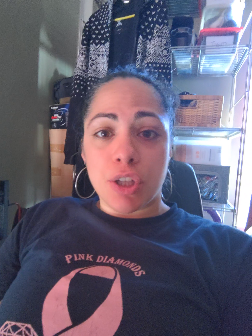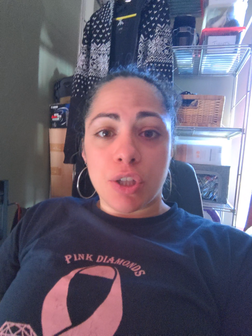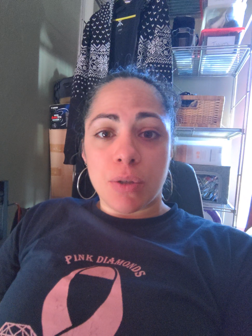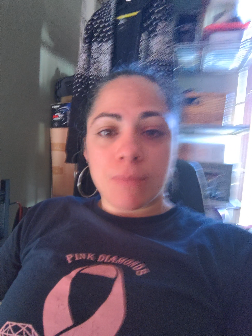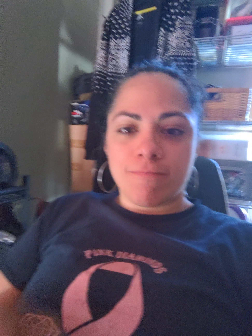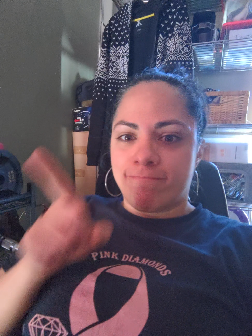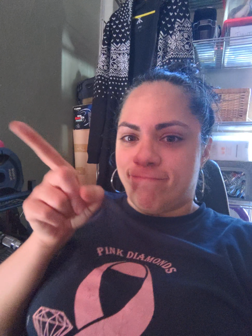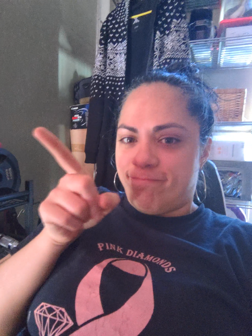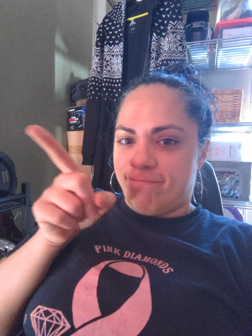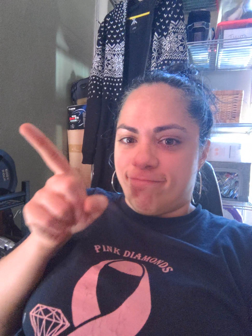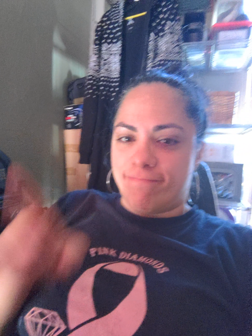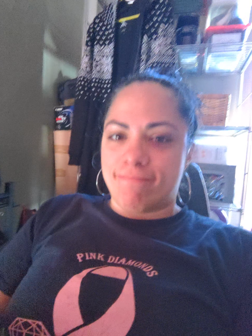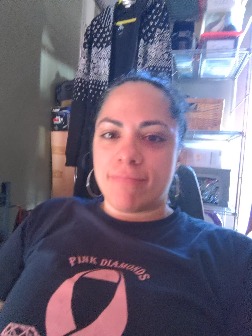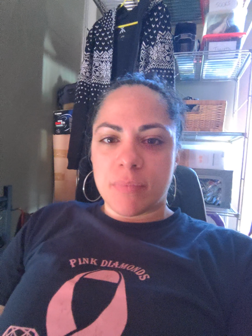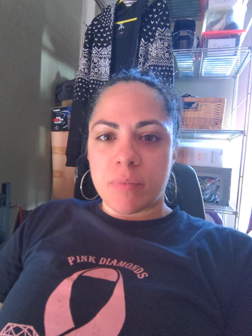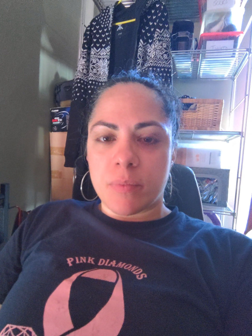he/she/it